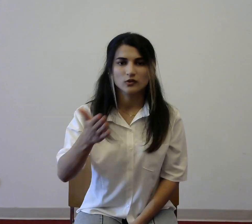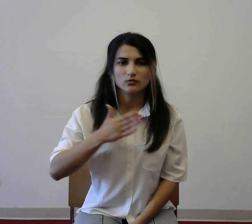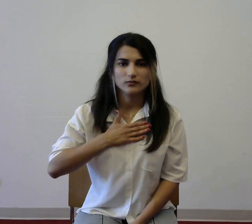mən